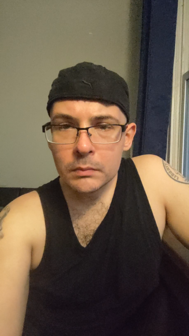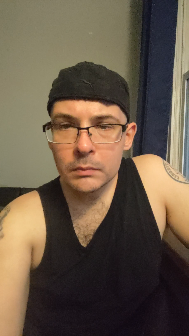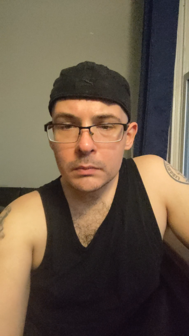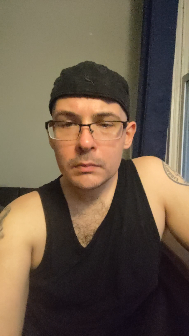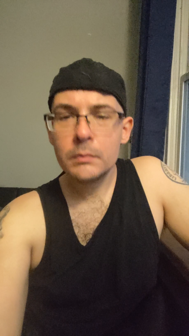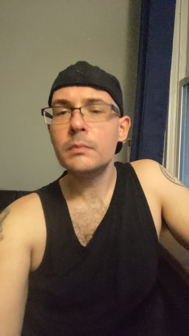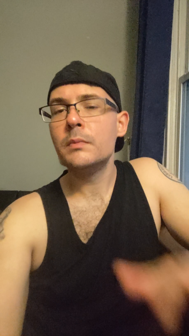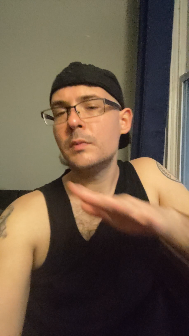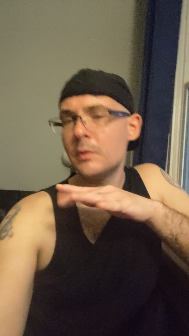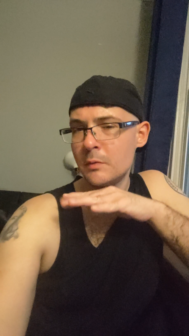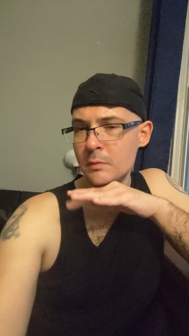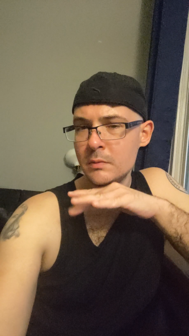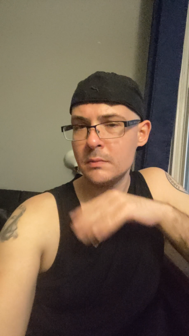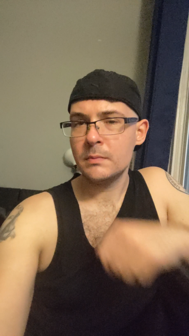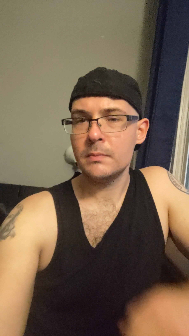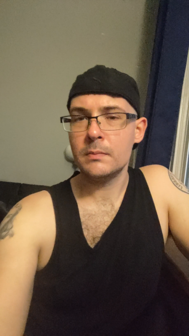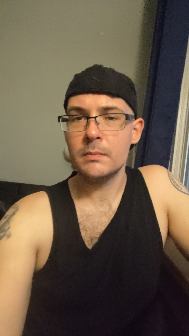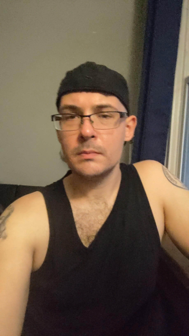naughty